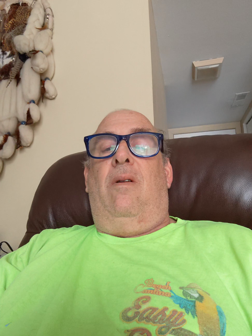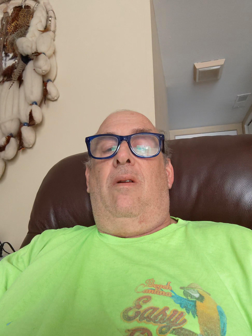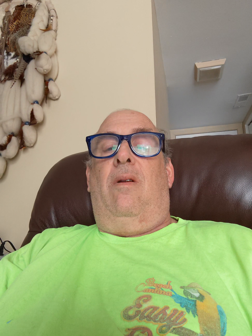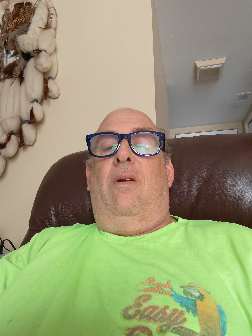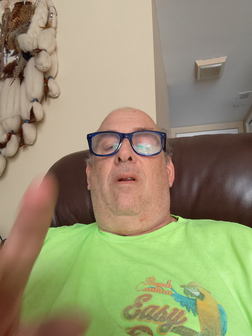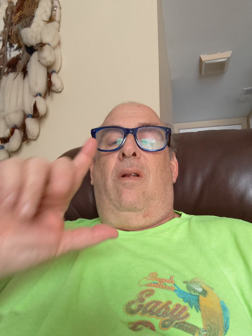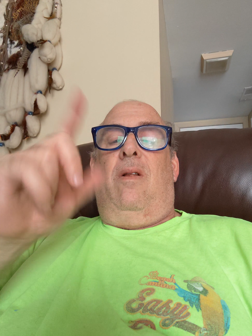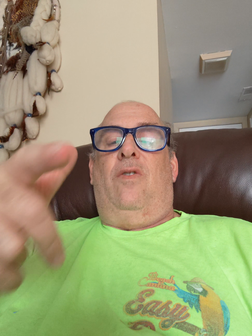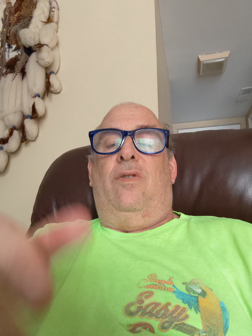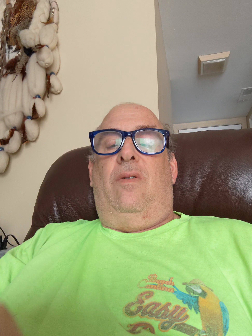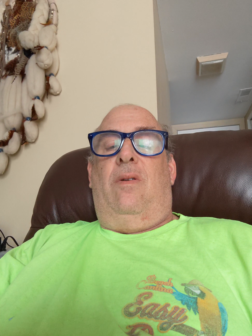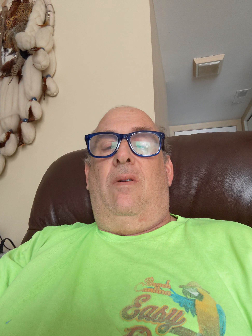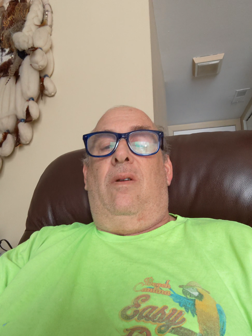later